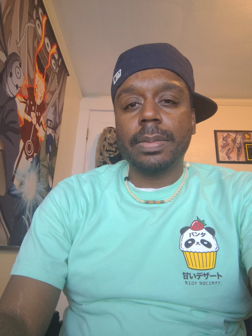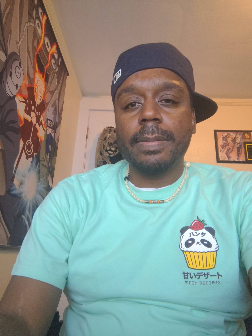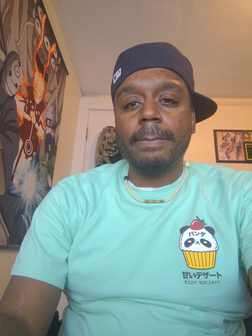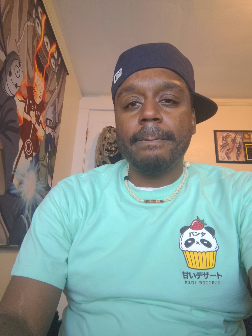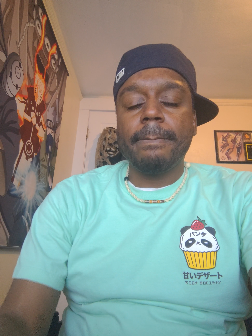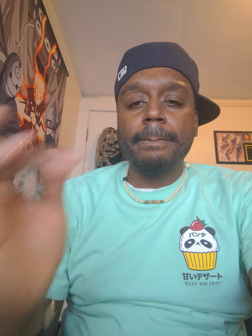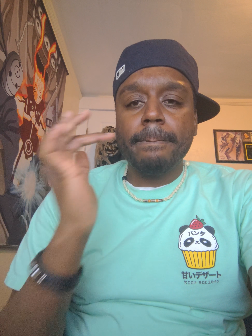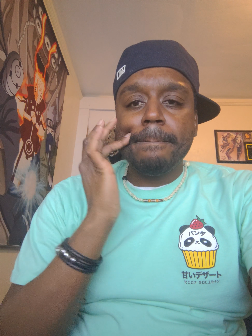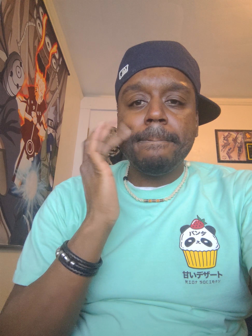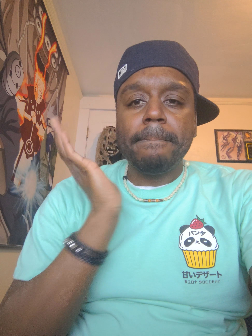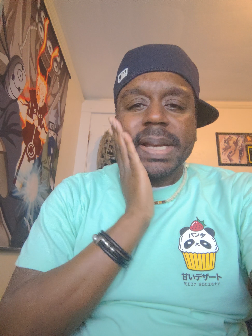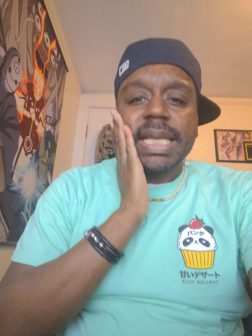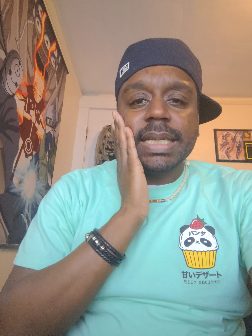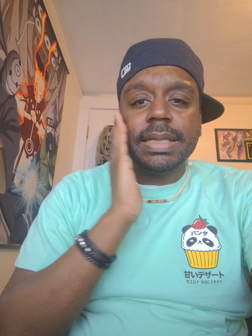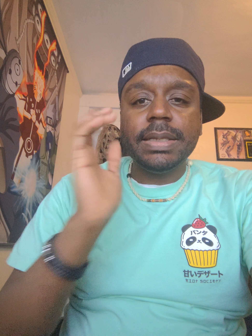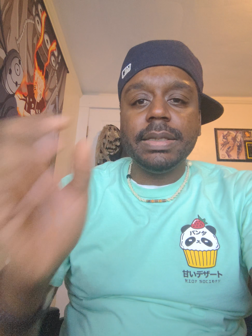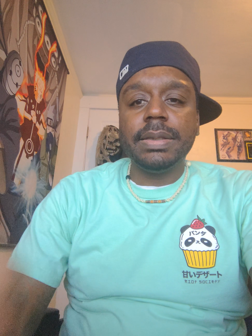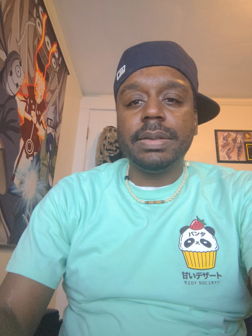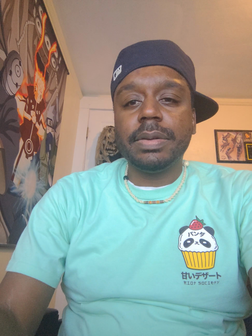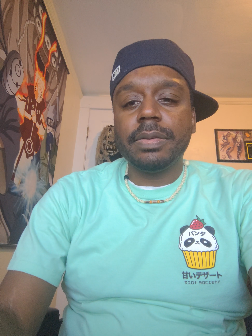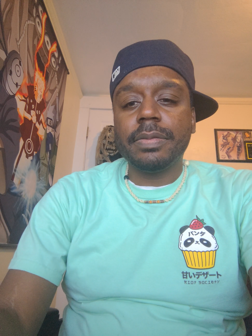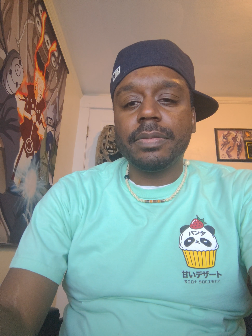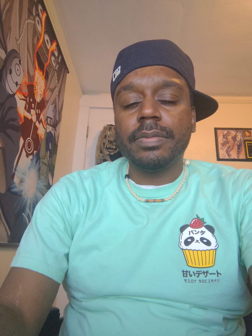bee